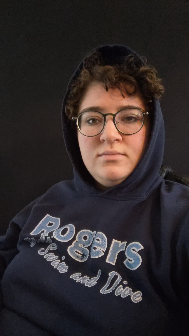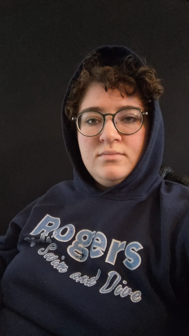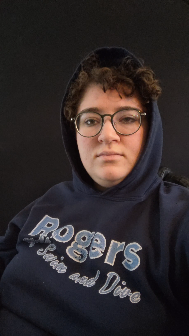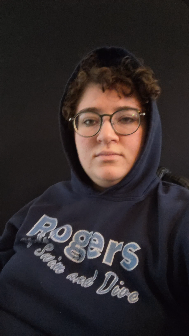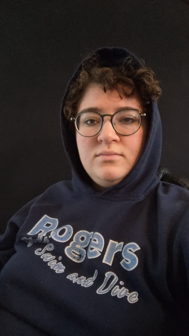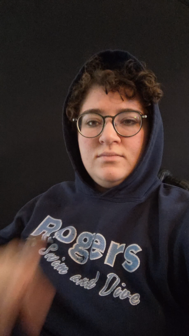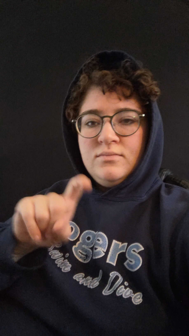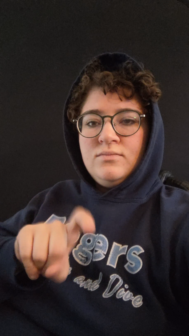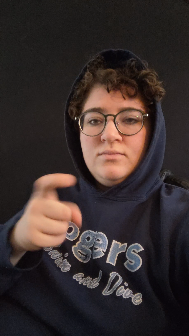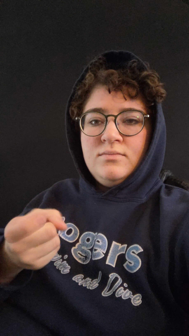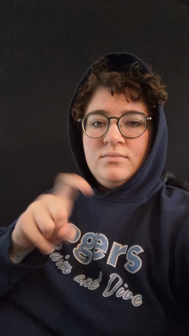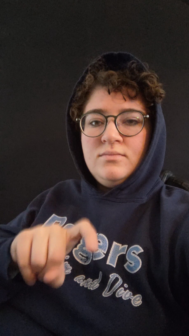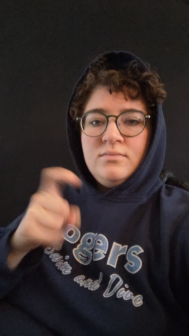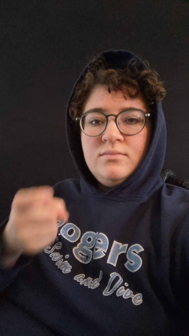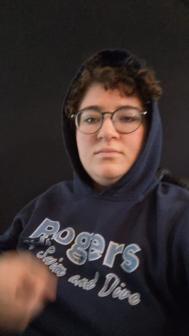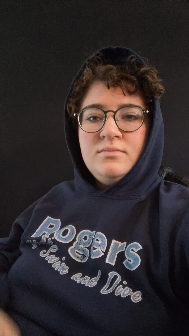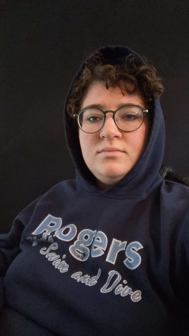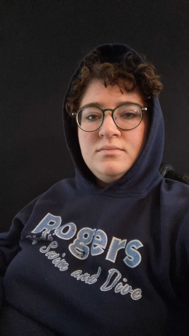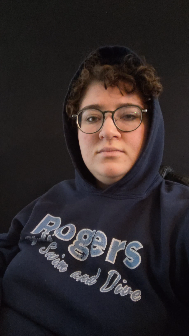friend